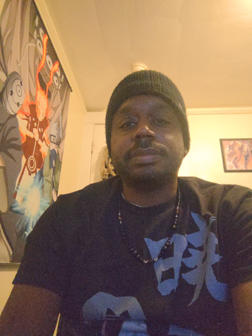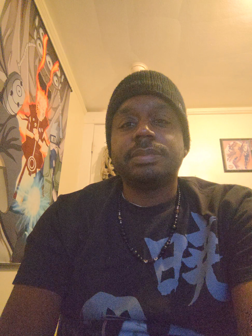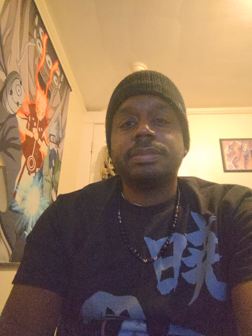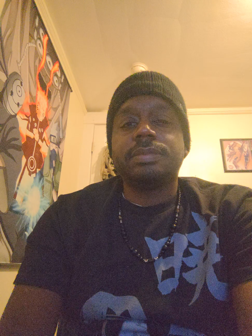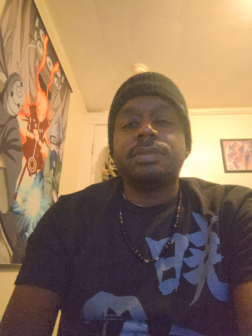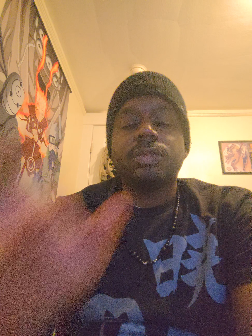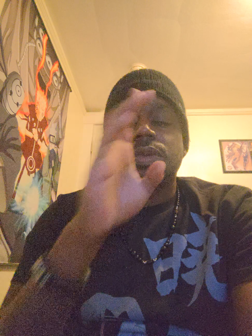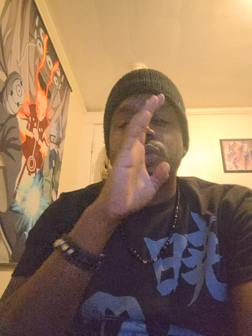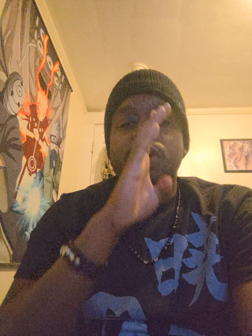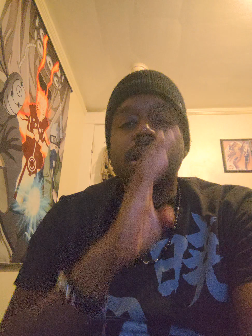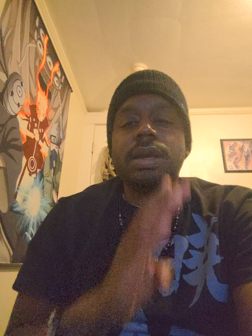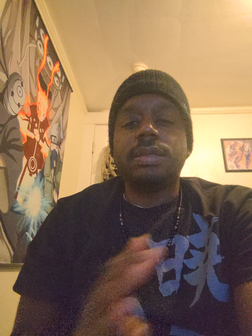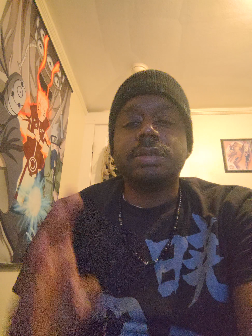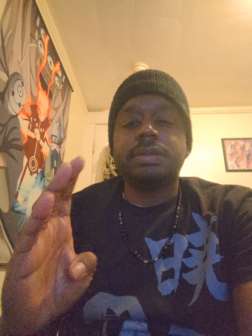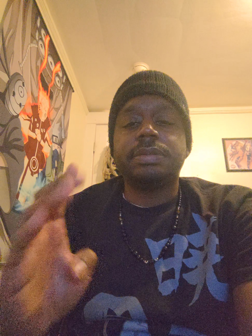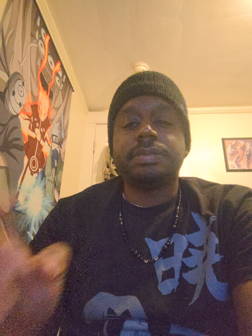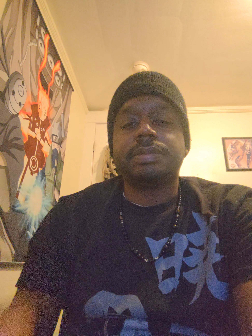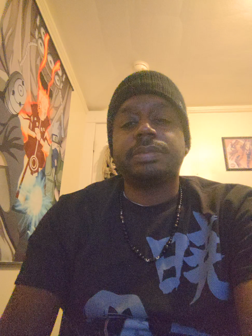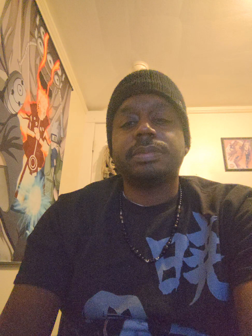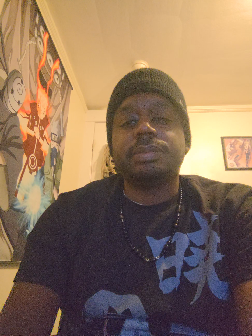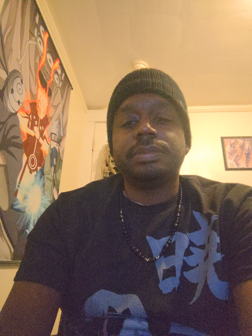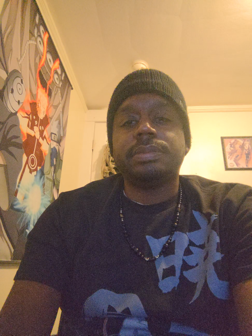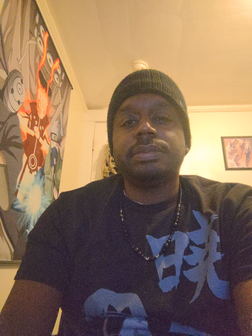quiet